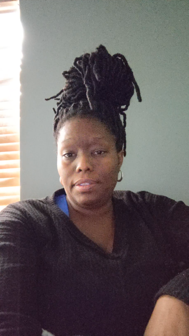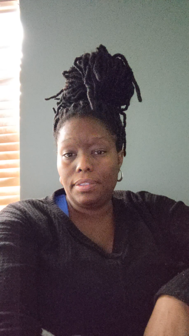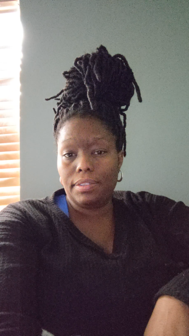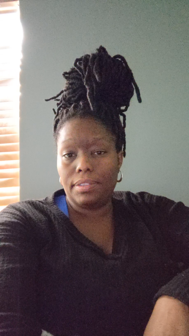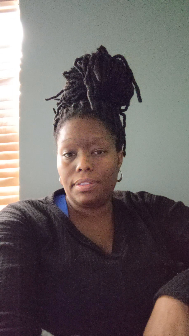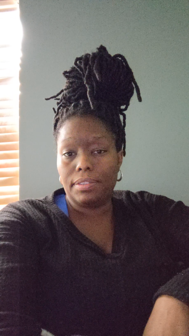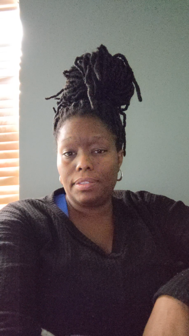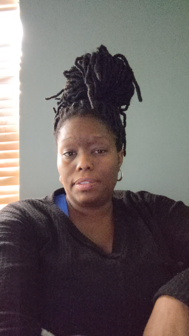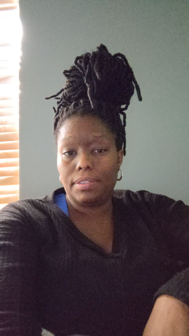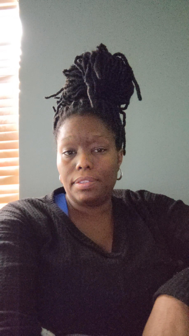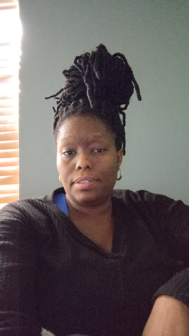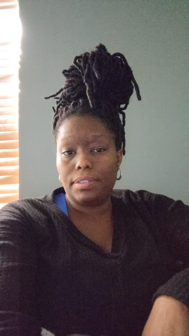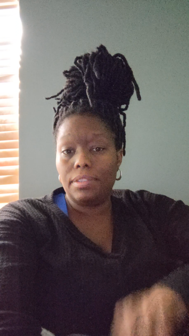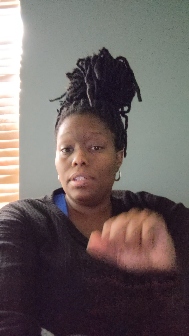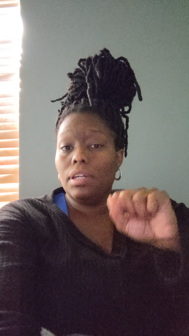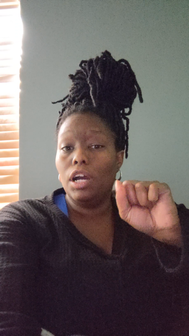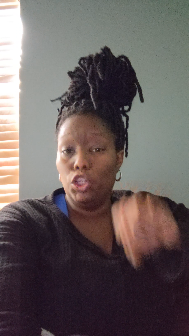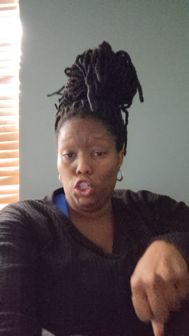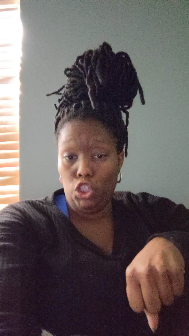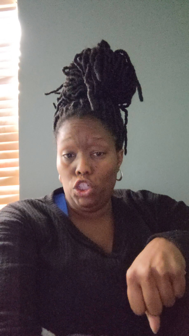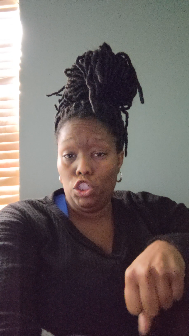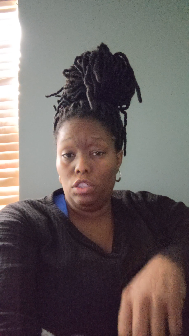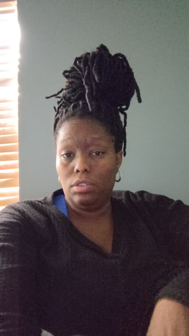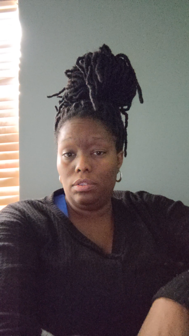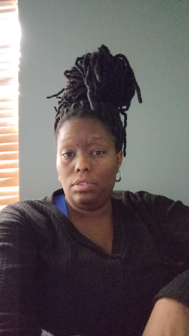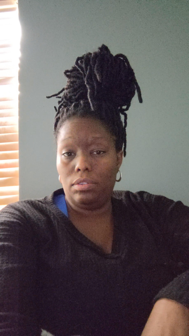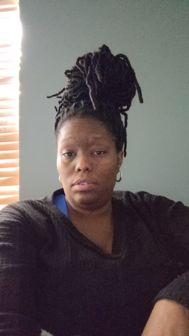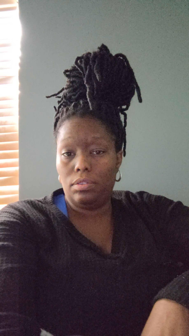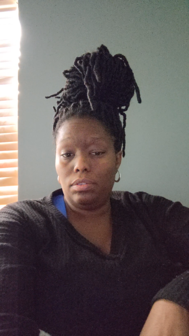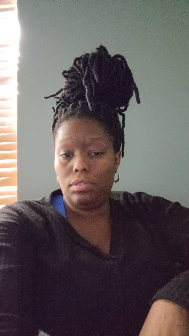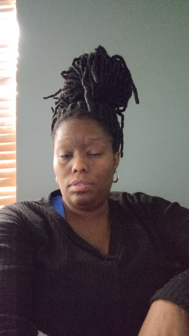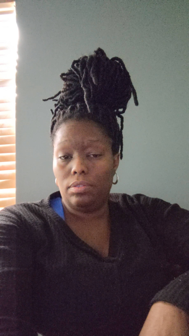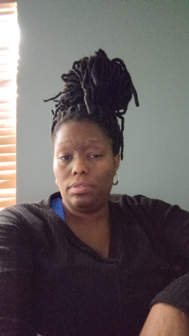could